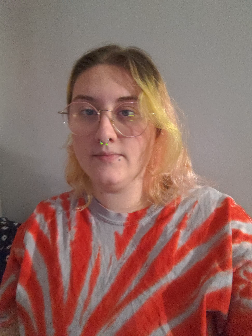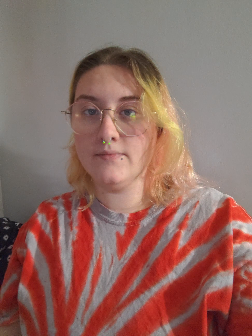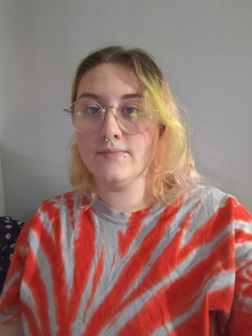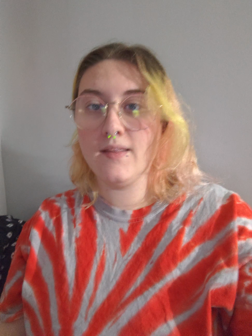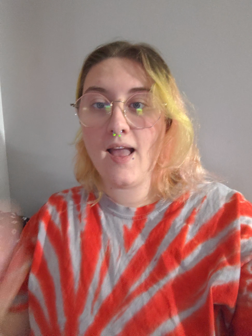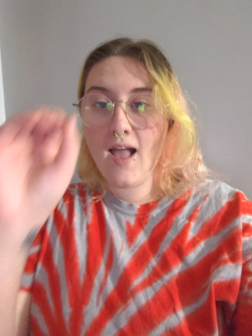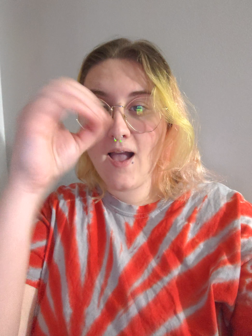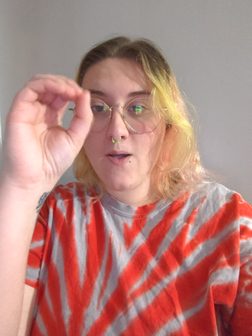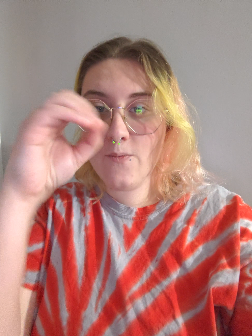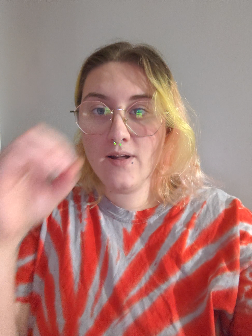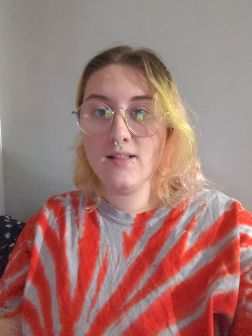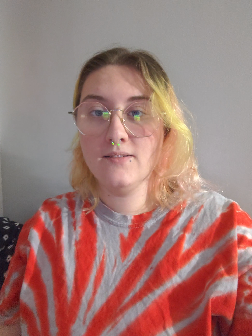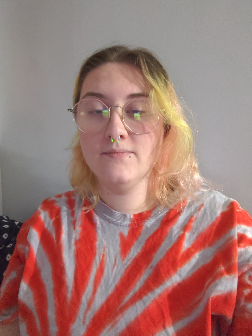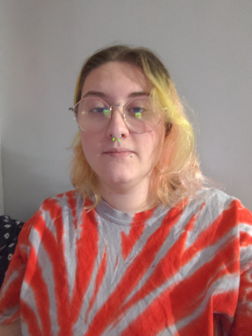owl